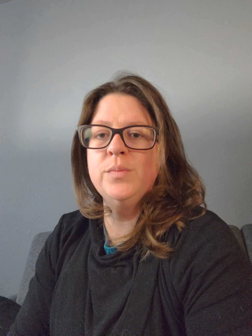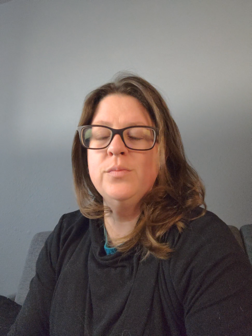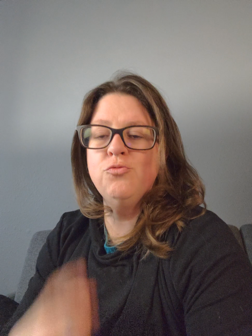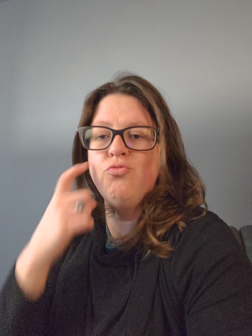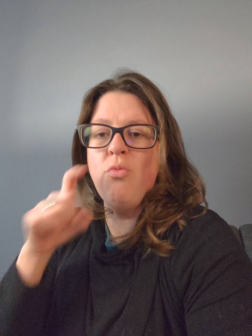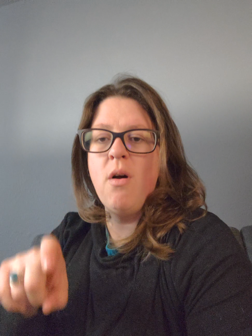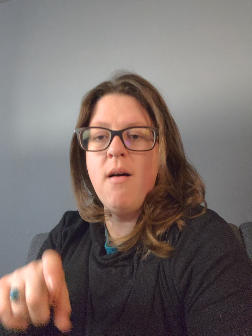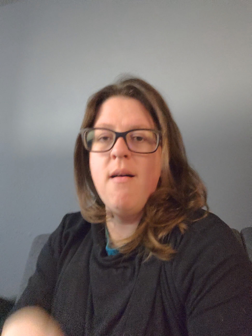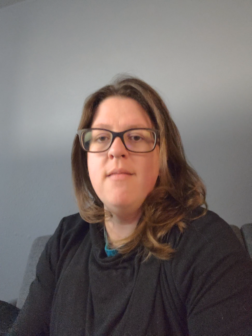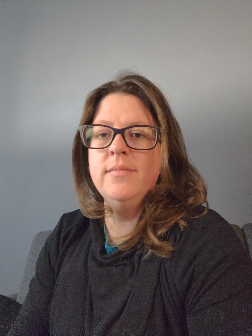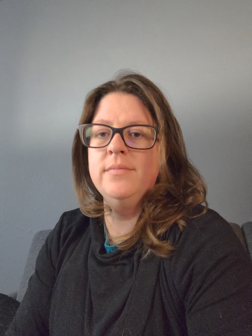cry